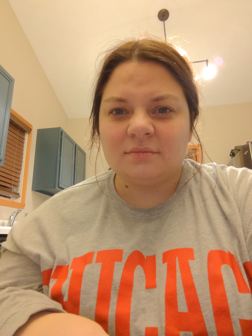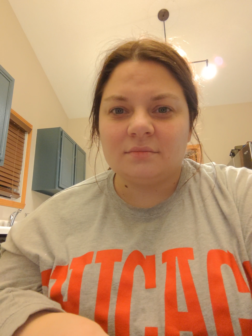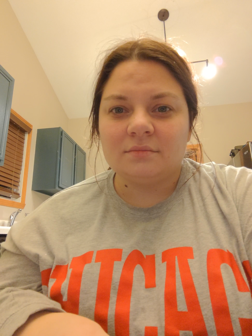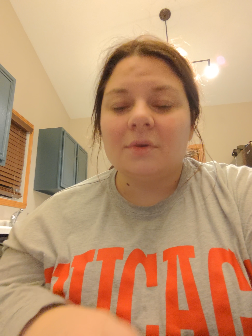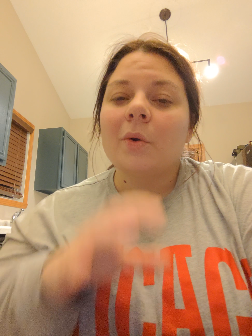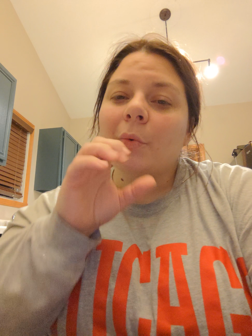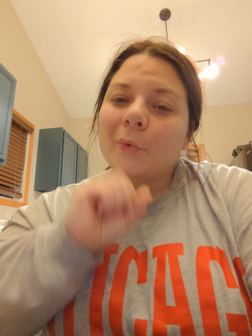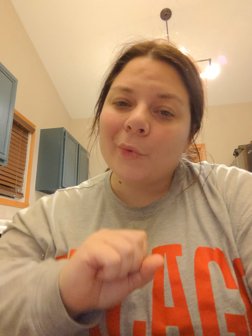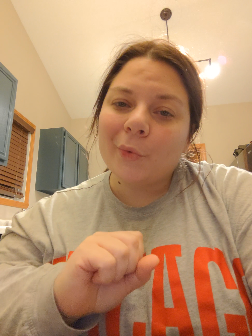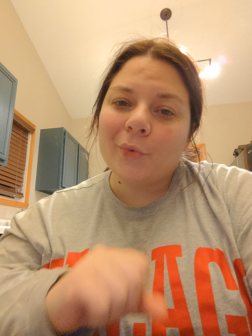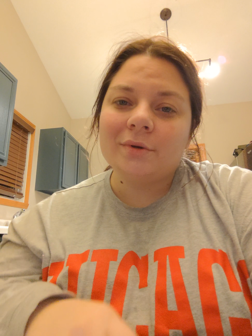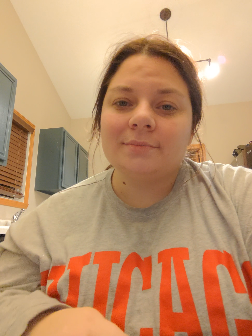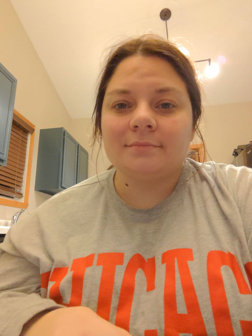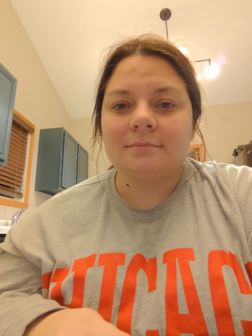old